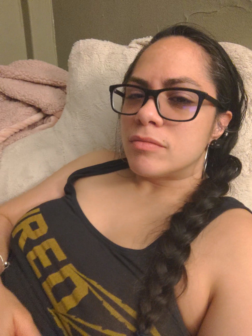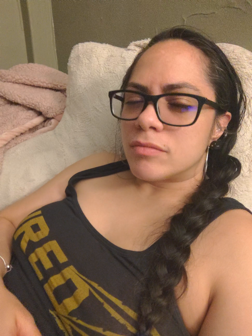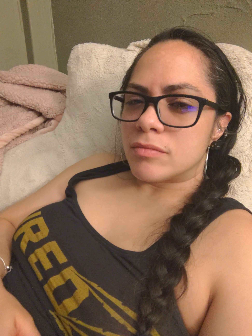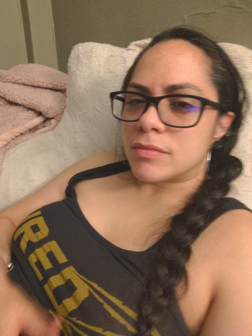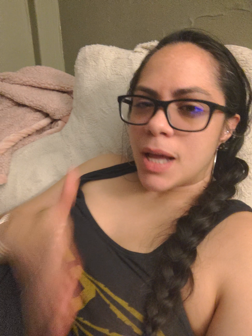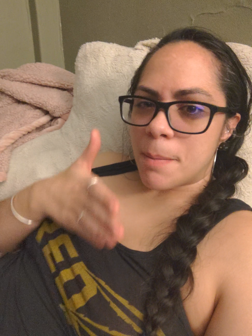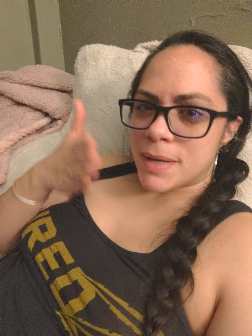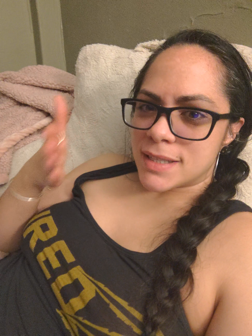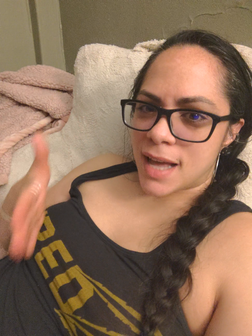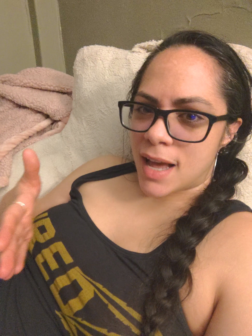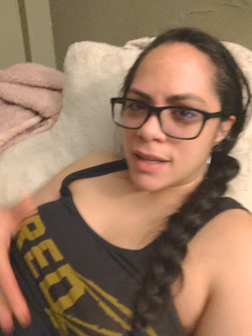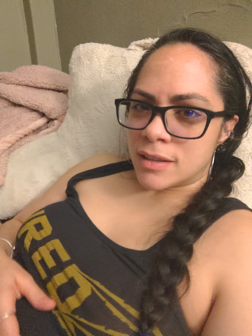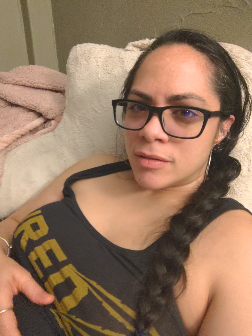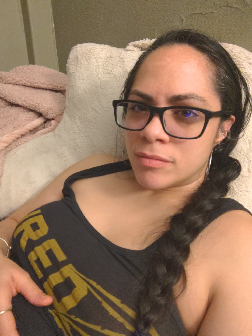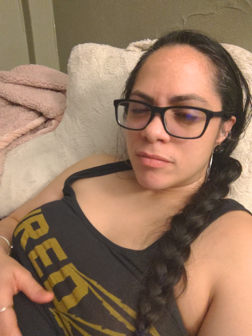beside